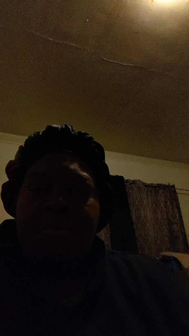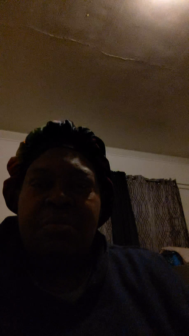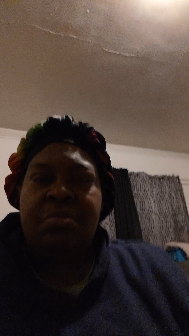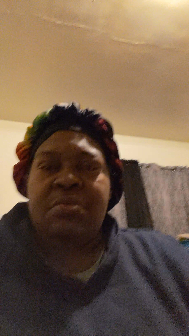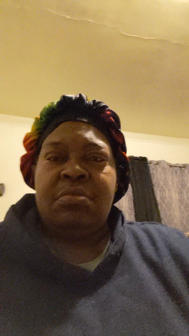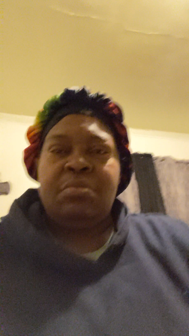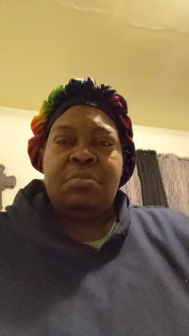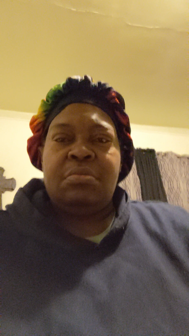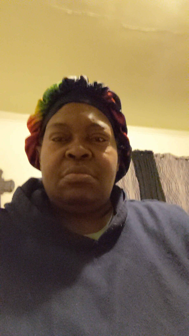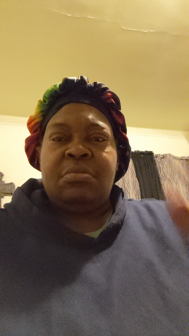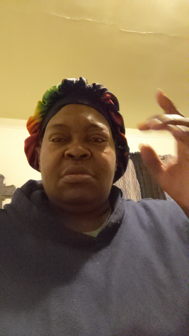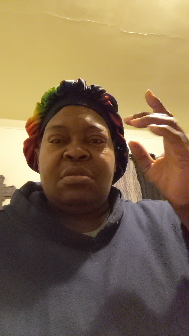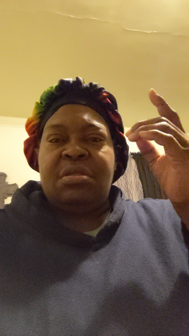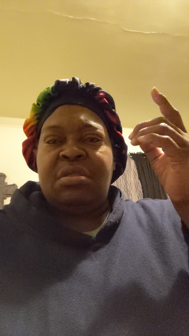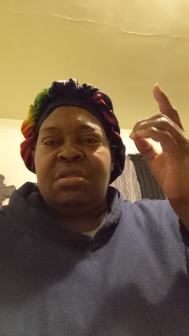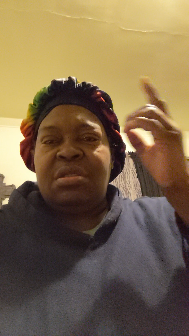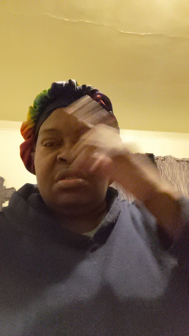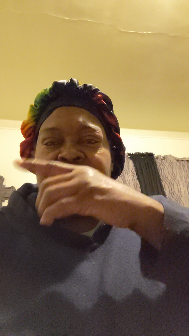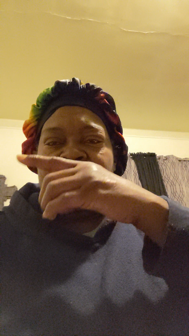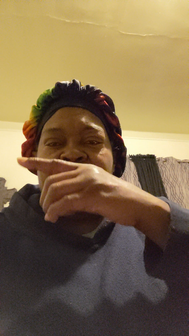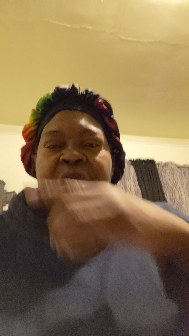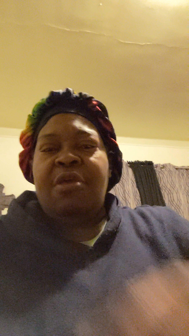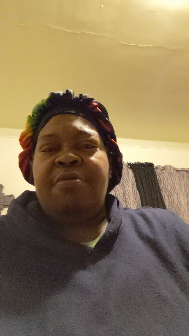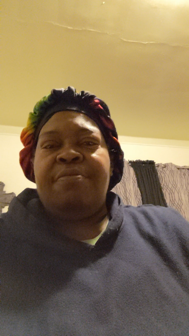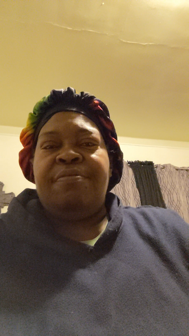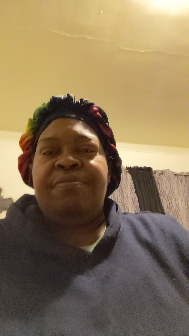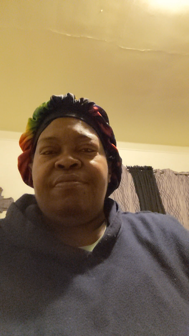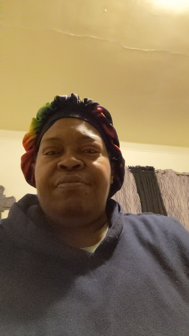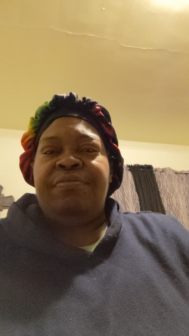day